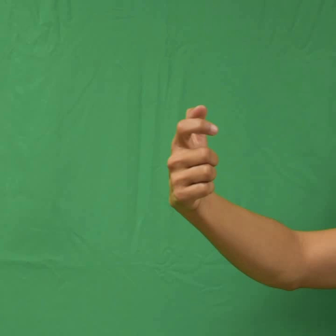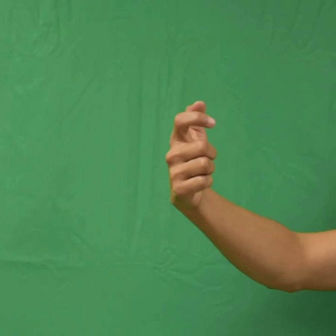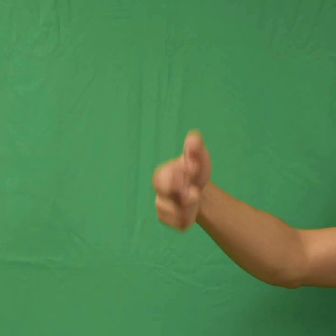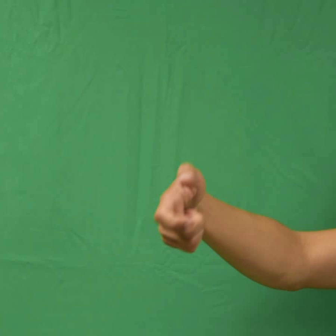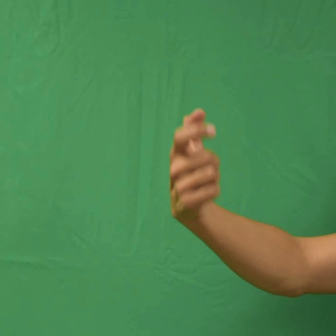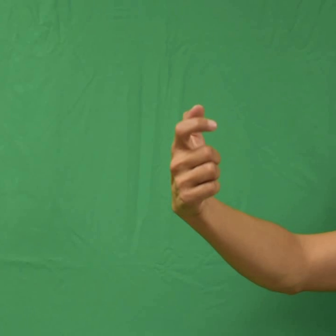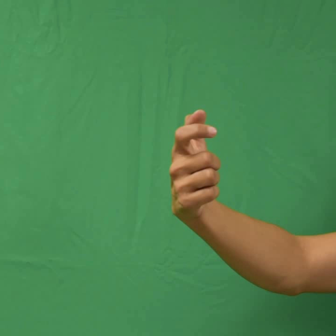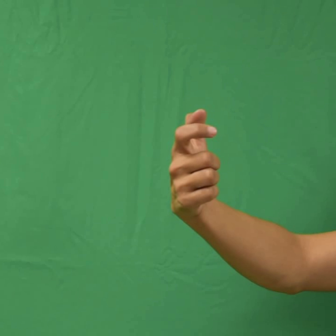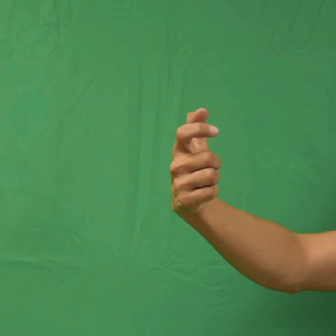Q